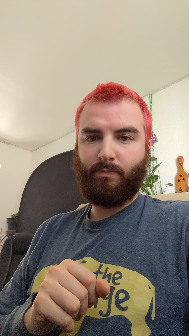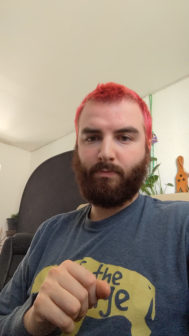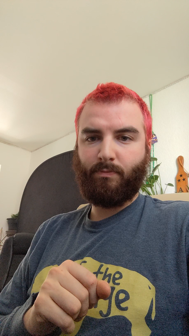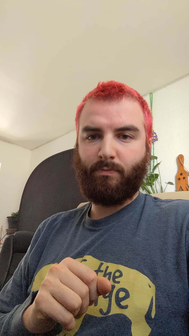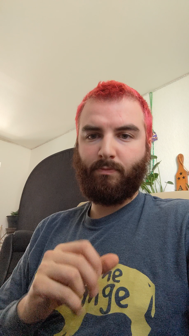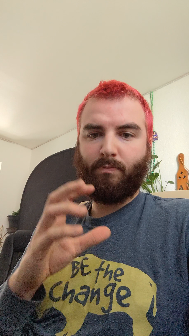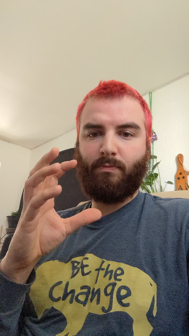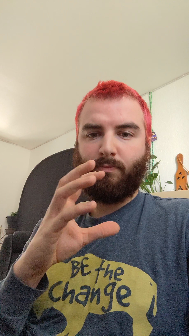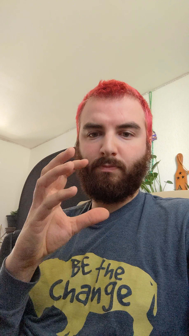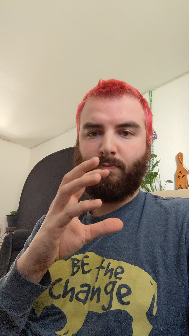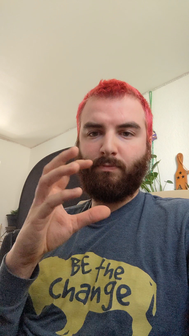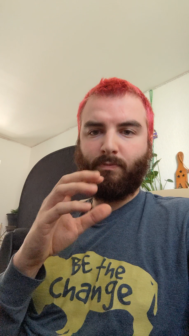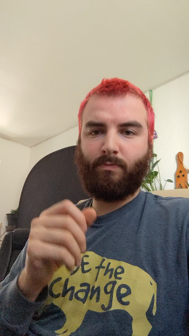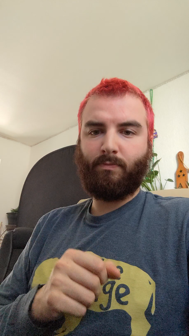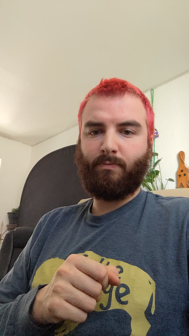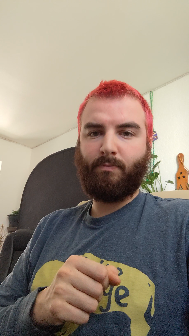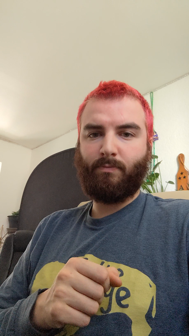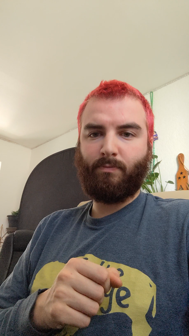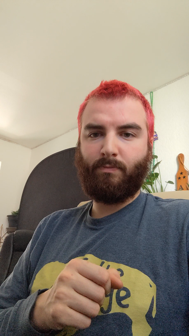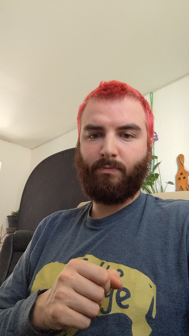ball